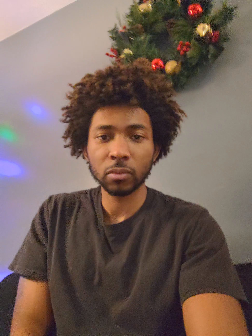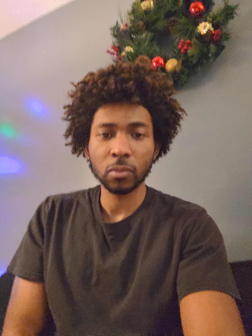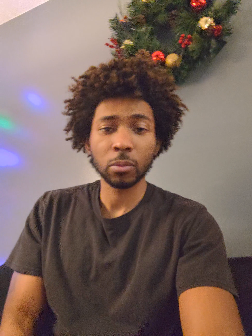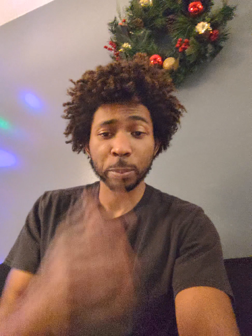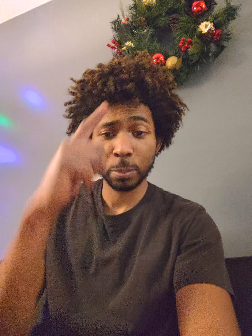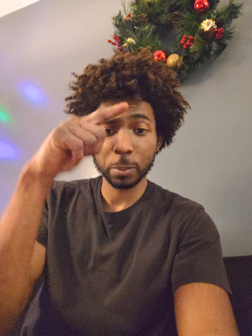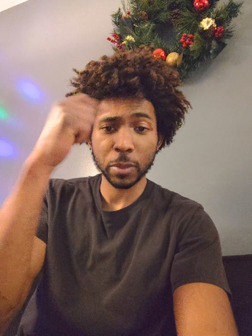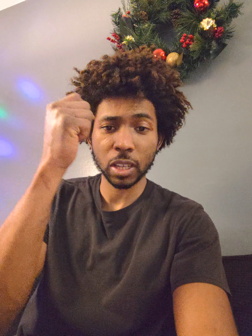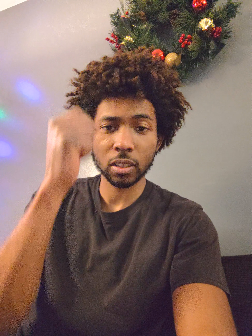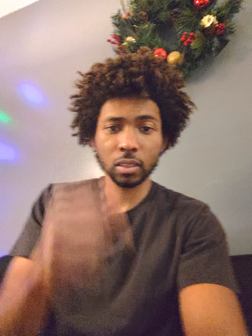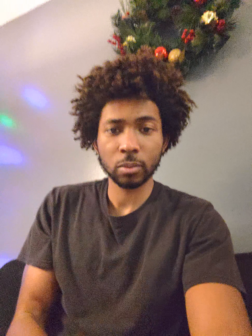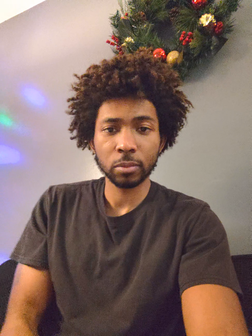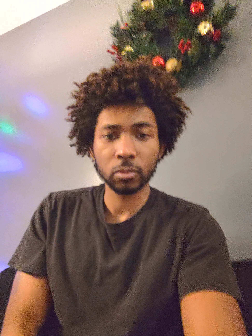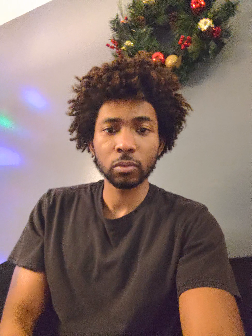because